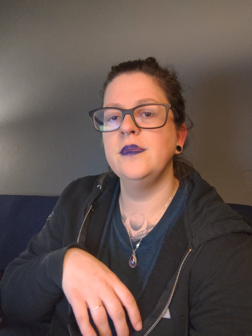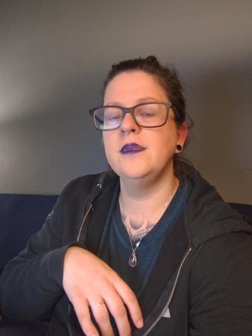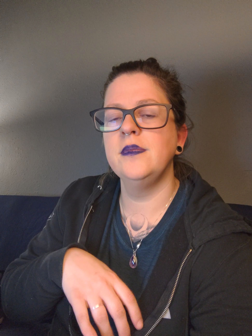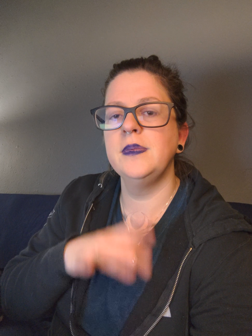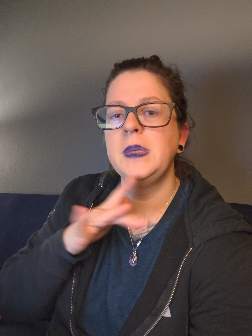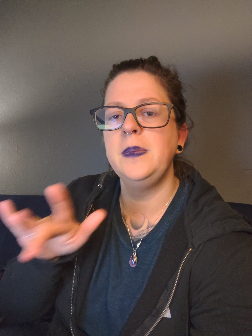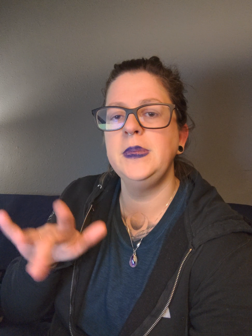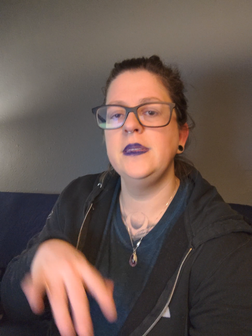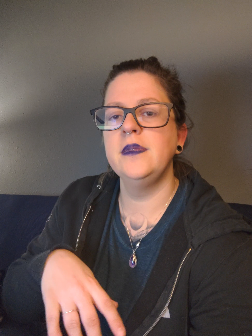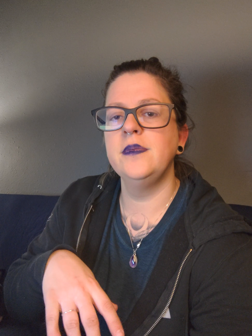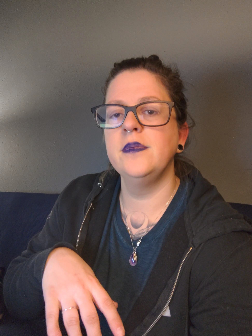empty